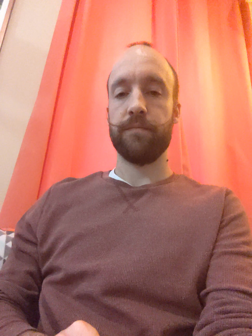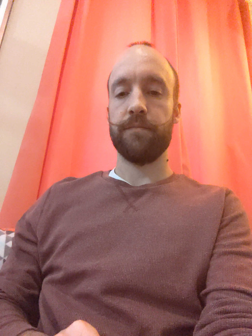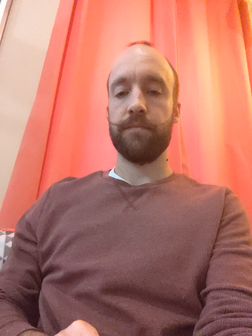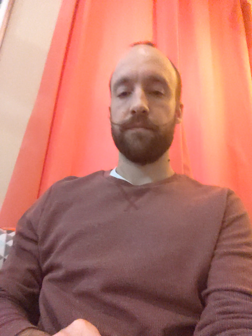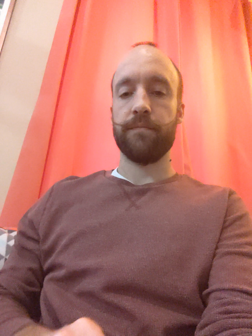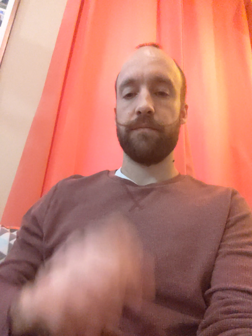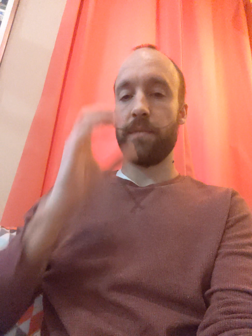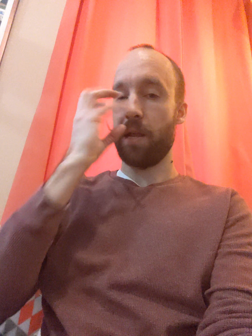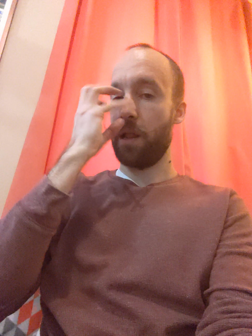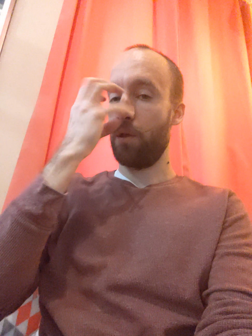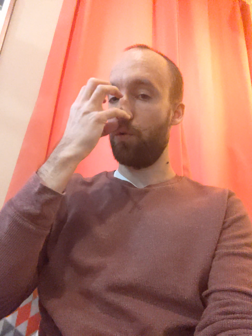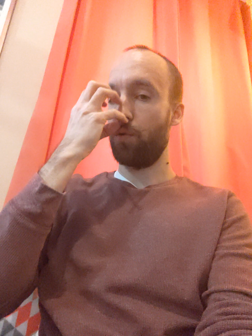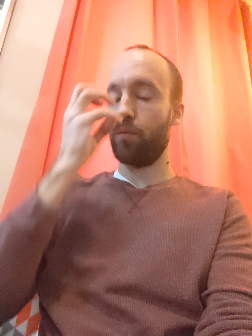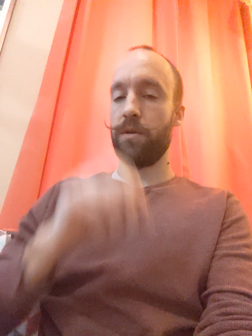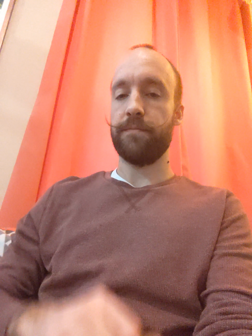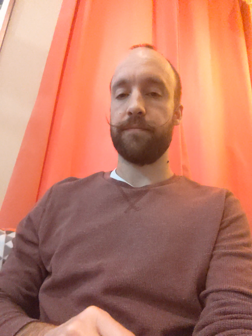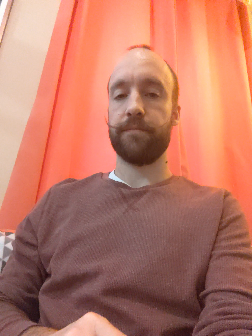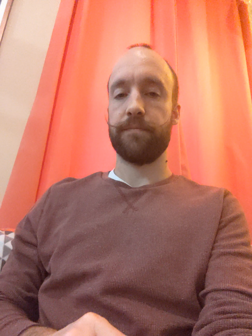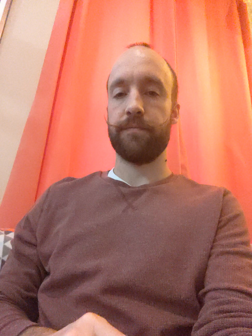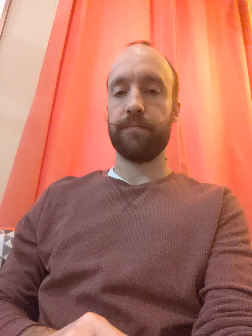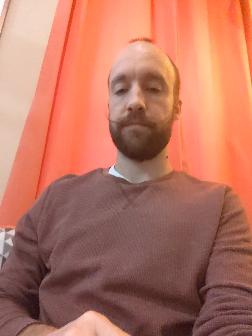clown